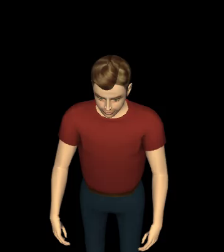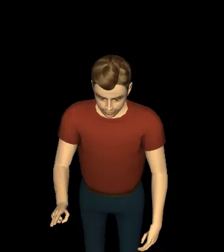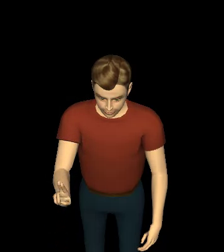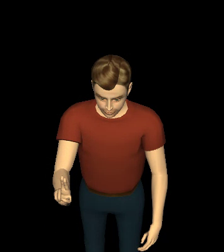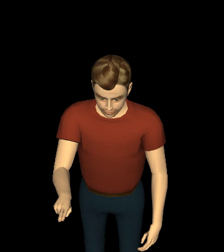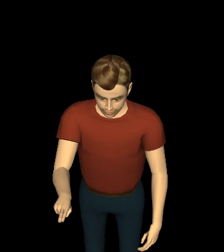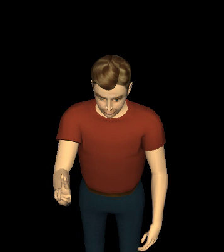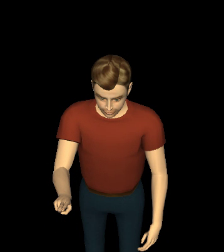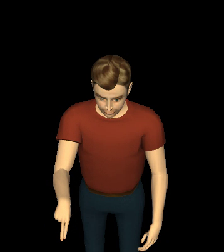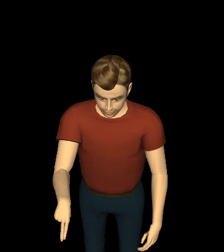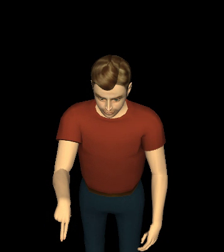رسم